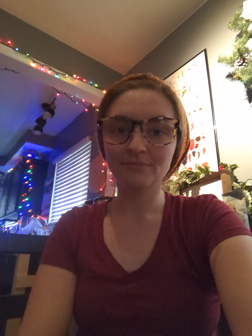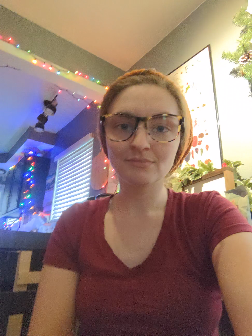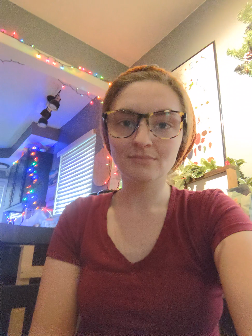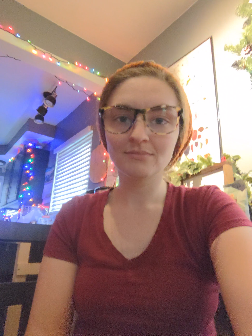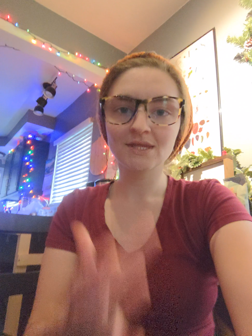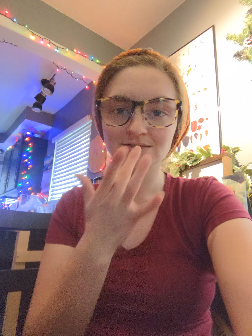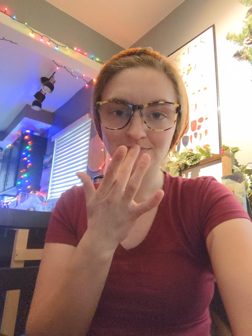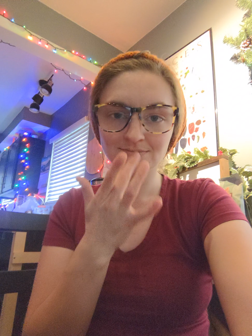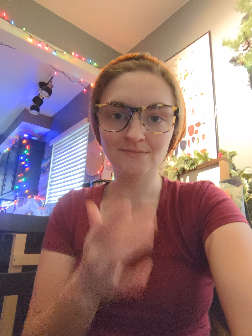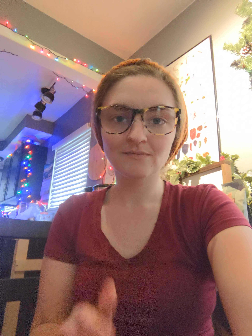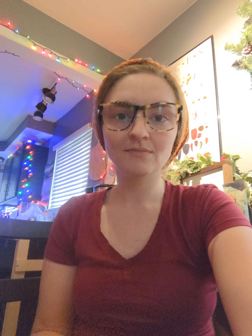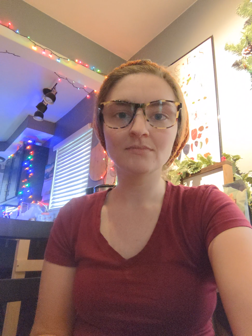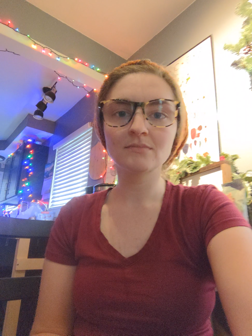taste